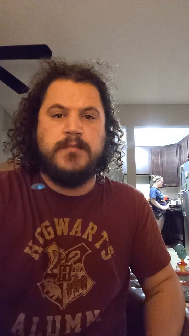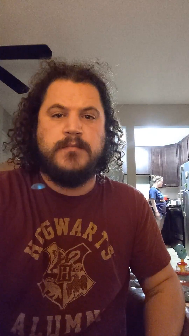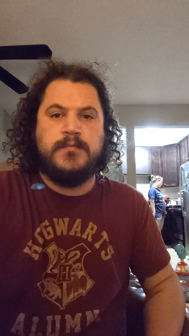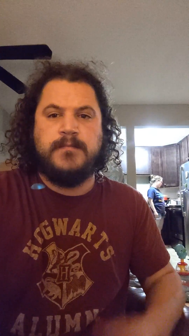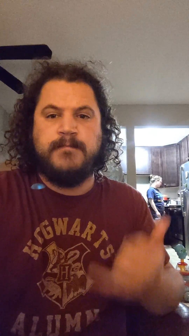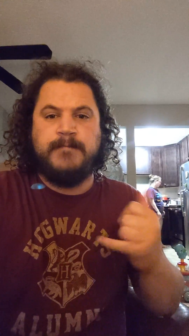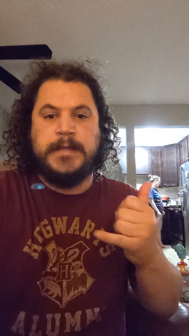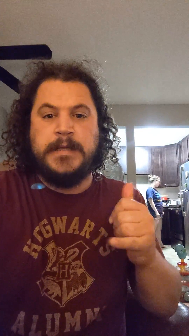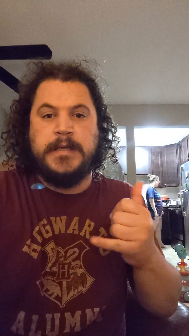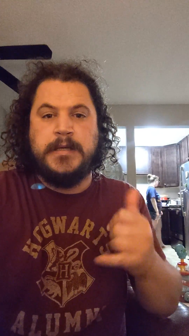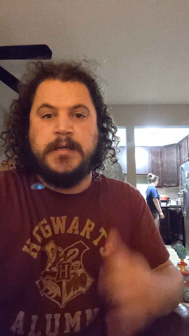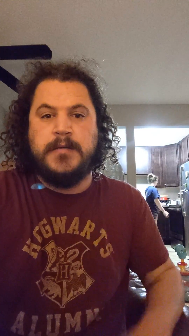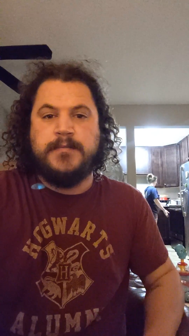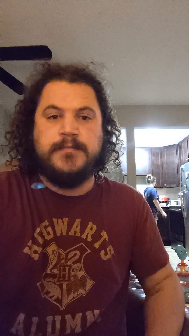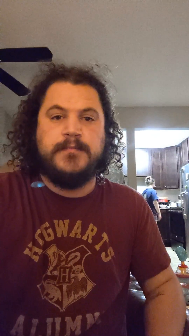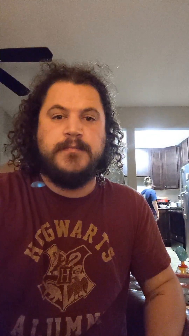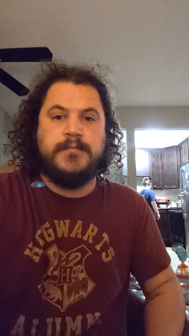play